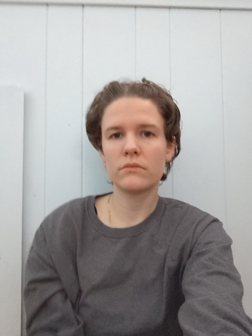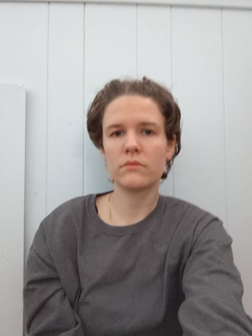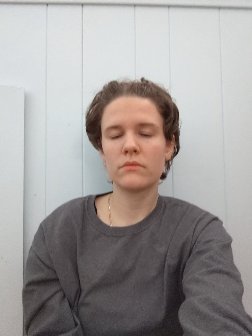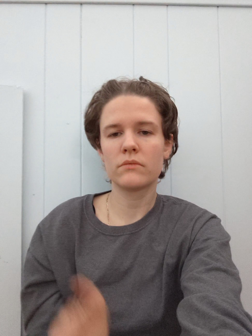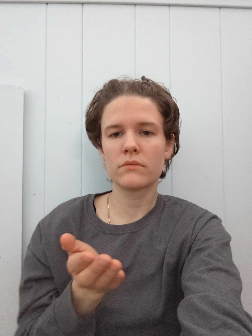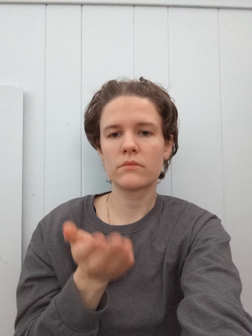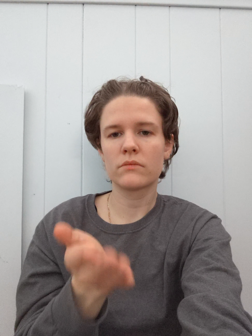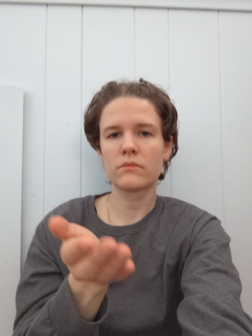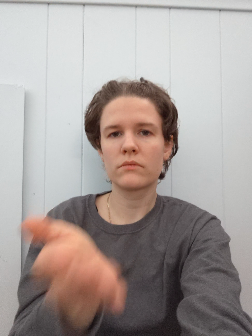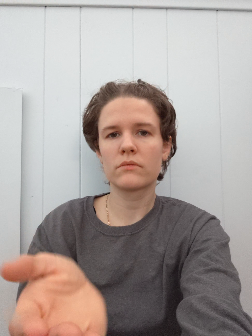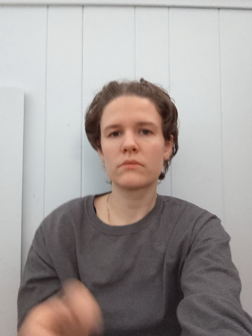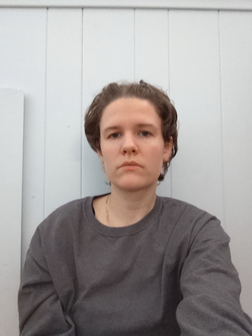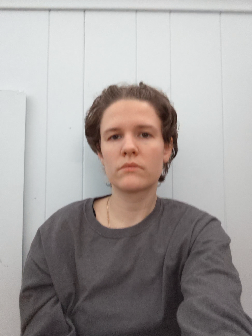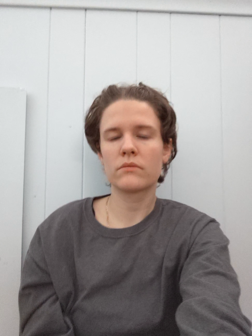boat